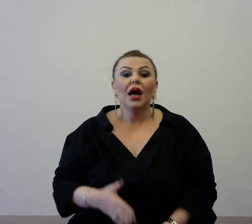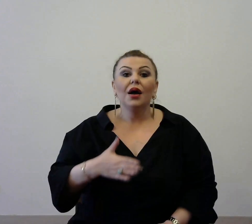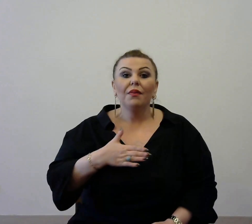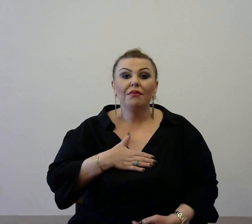mən